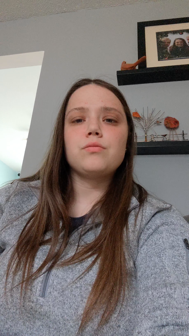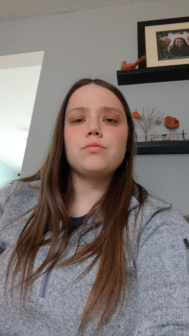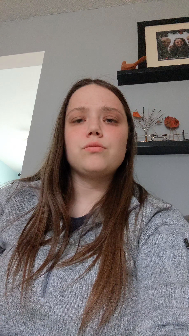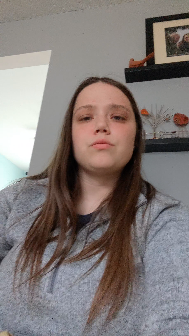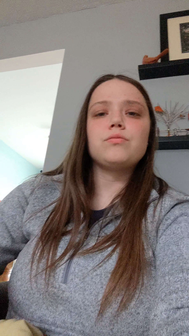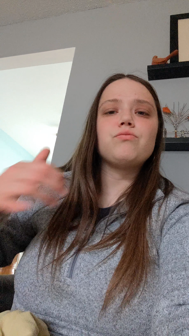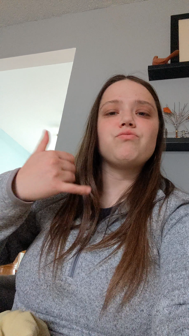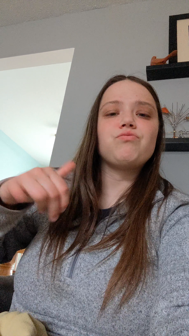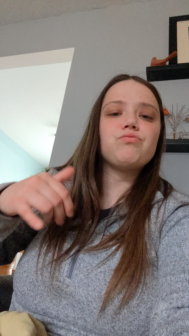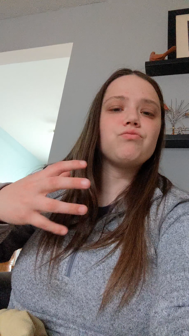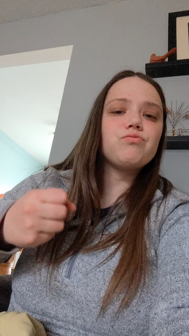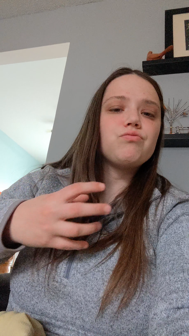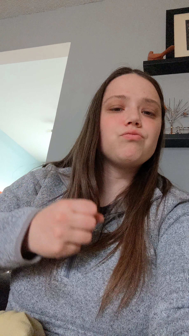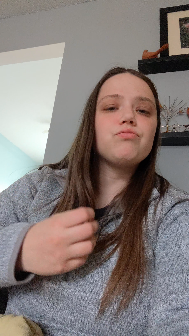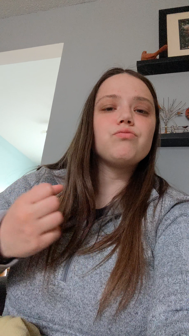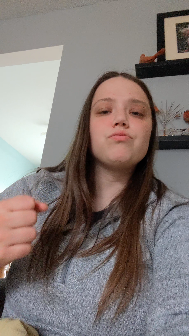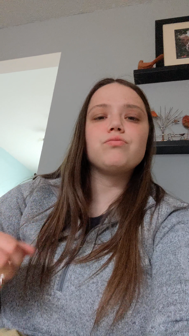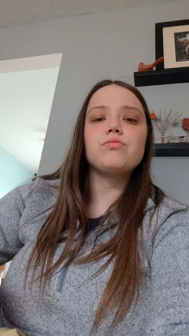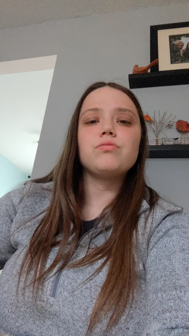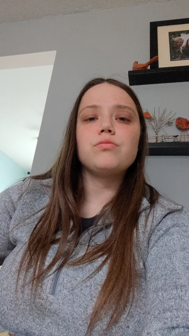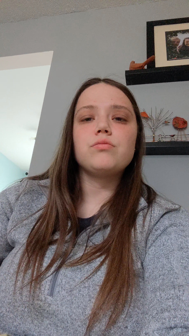play dough